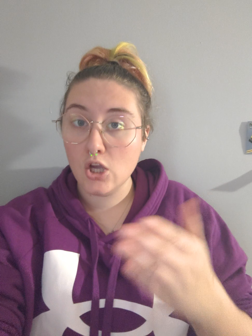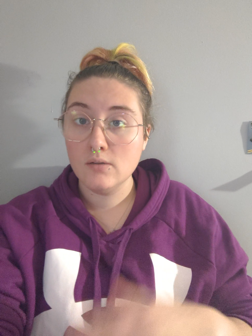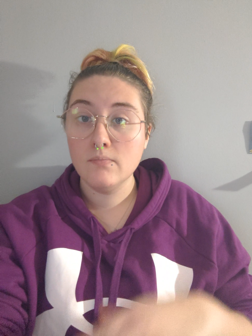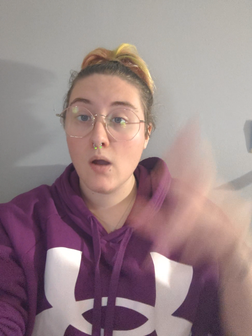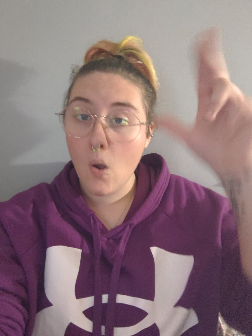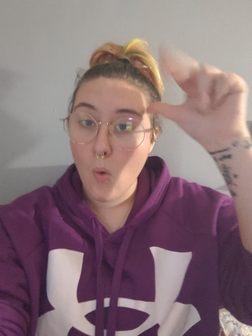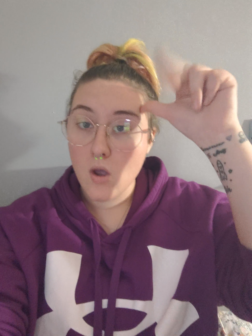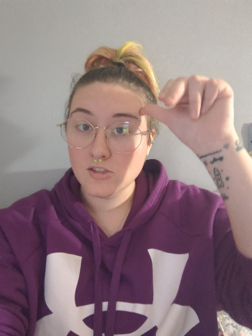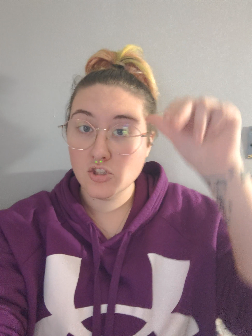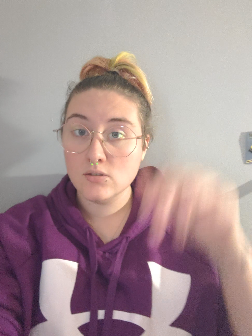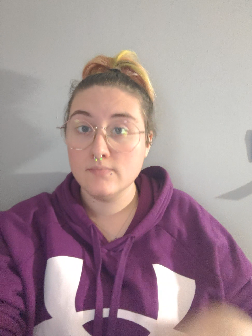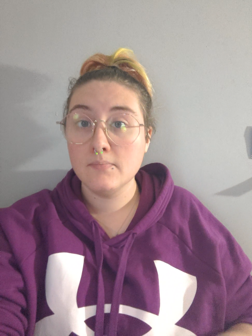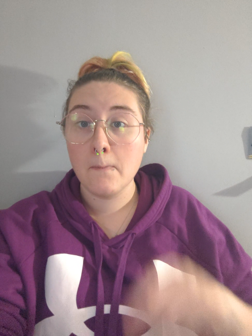horse